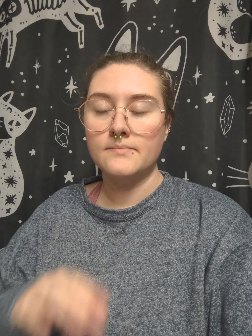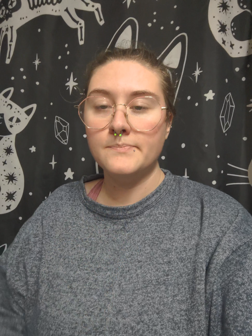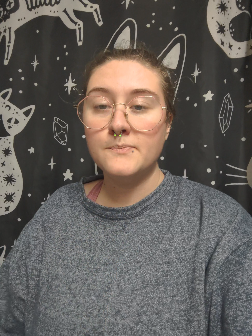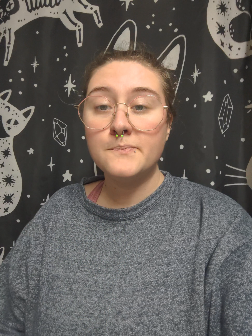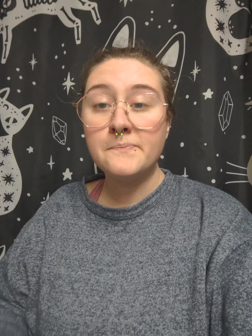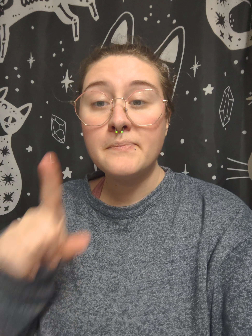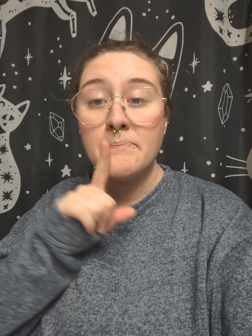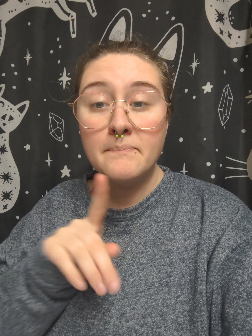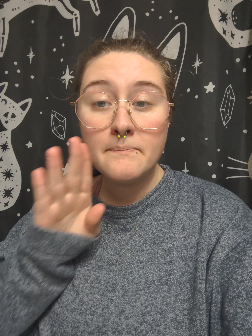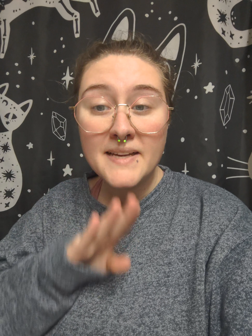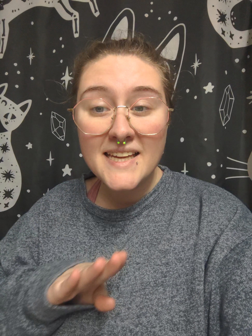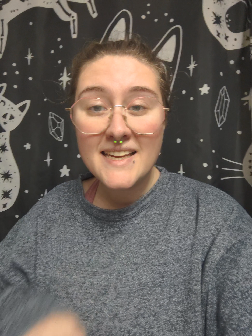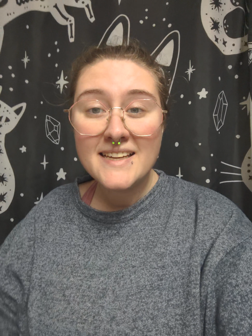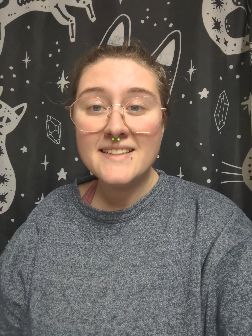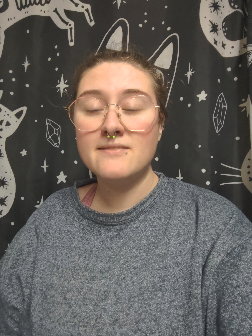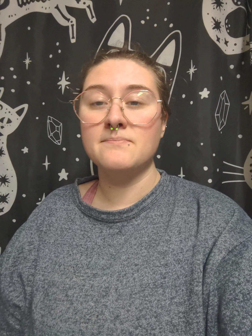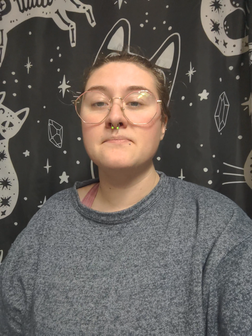bee